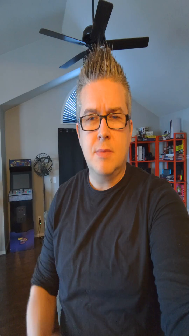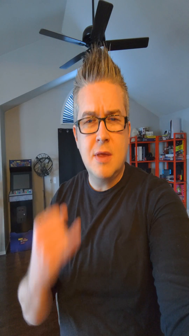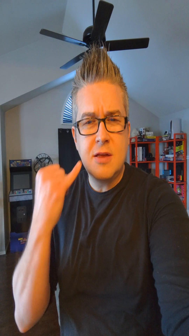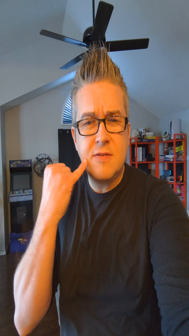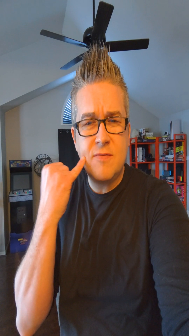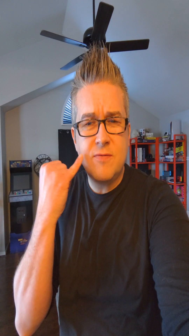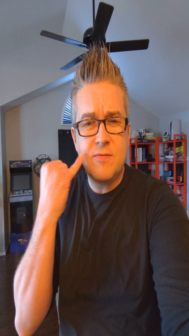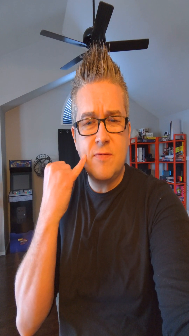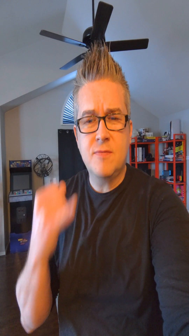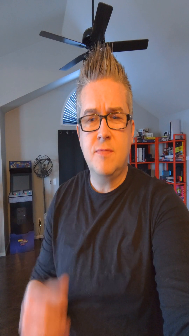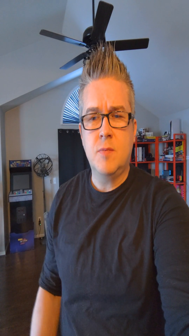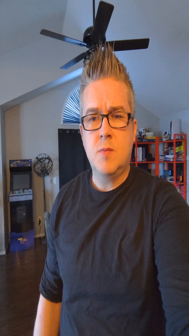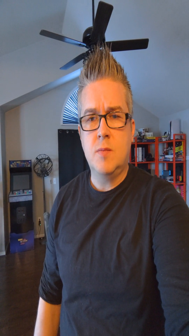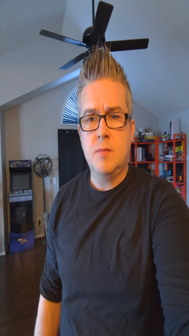if